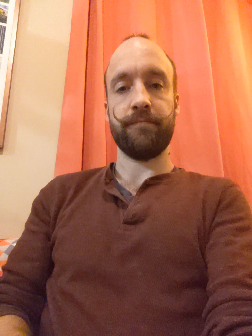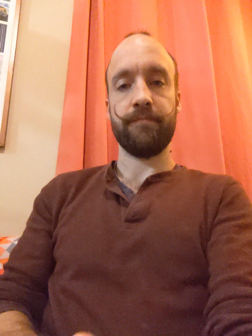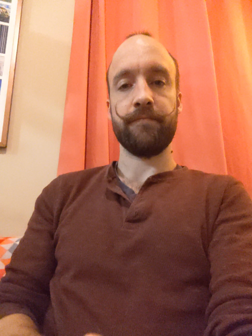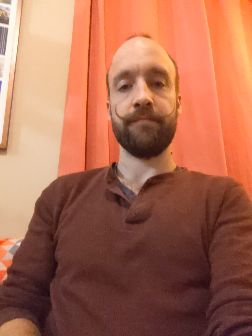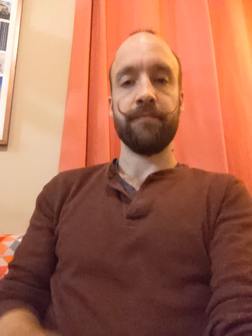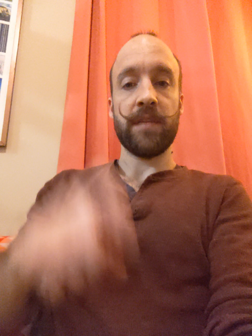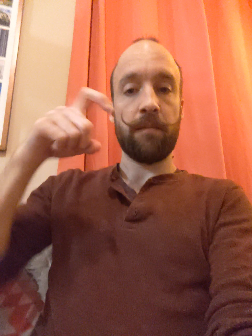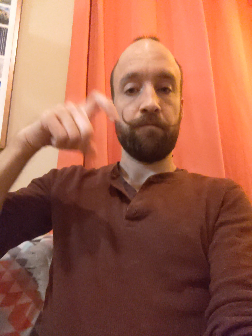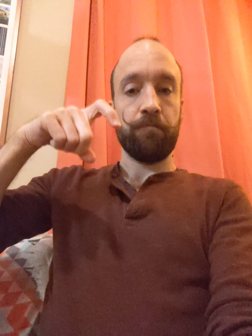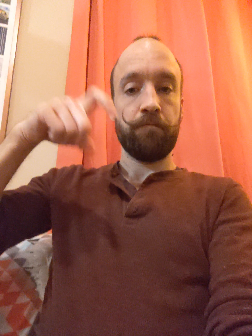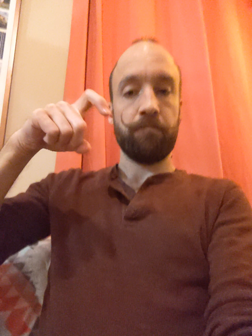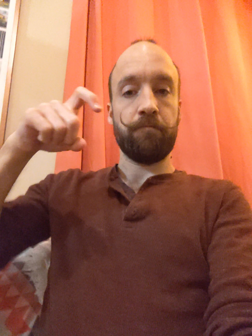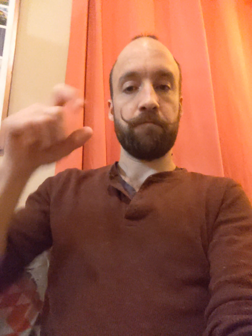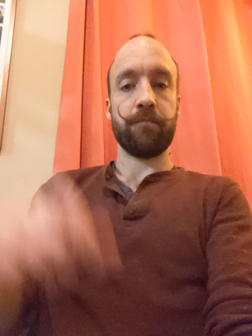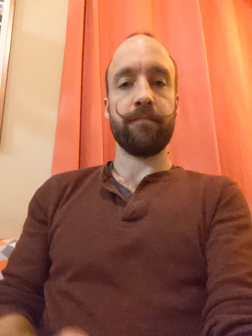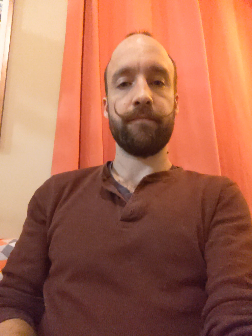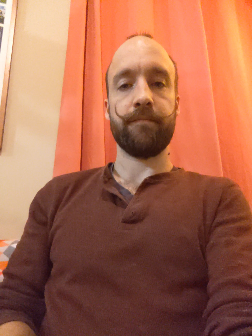time